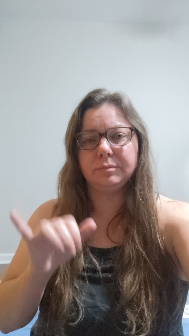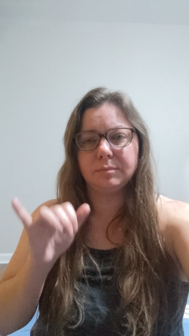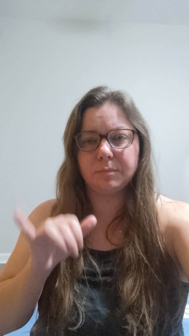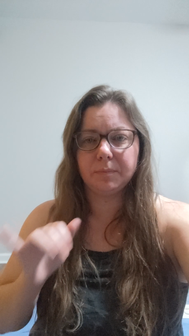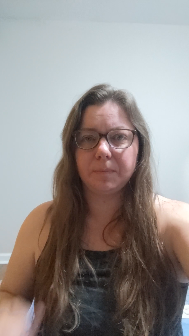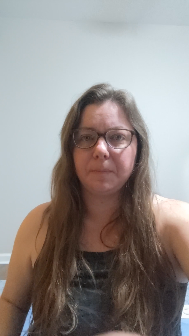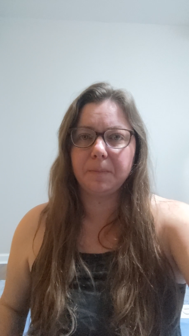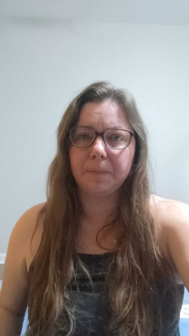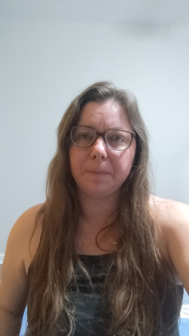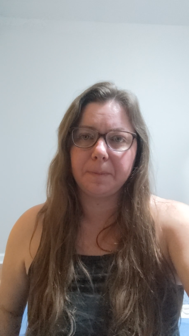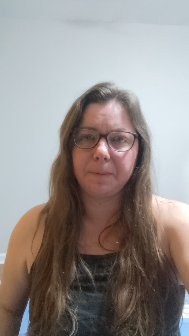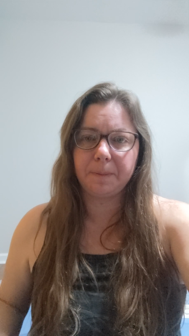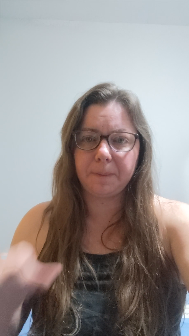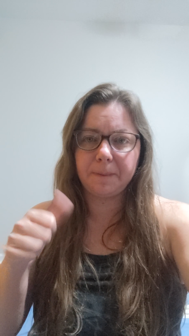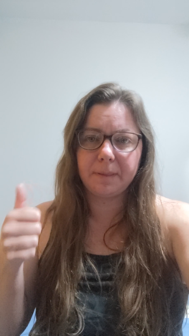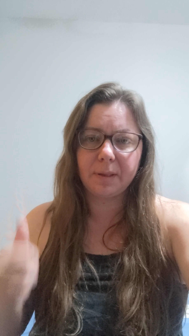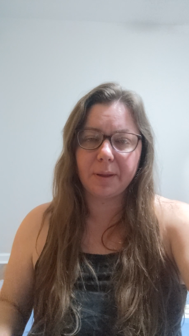other